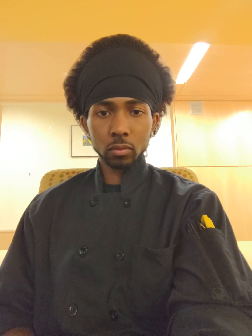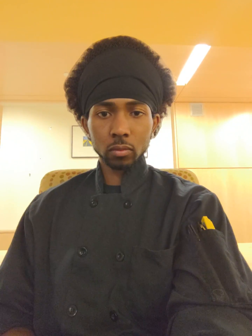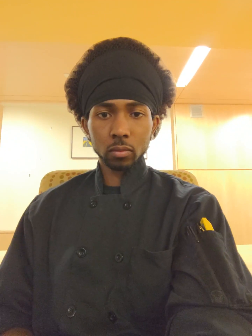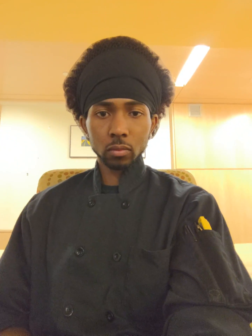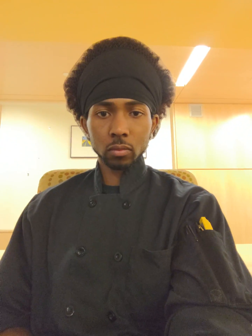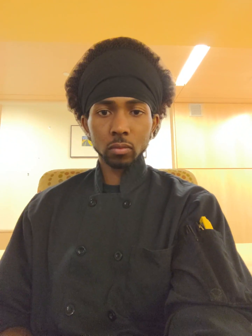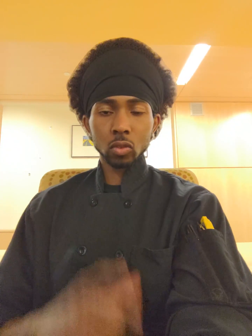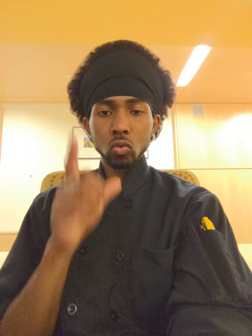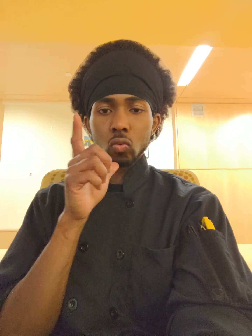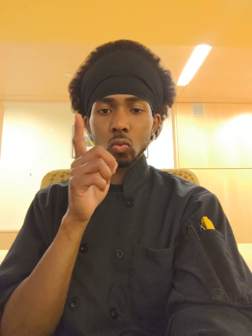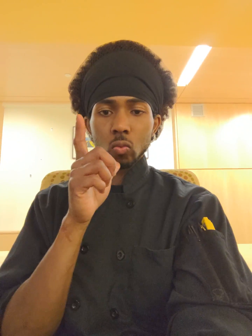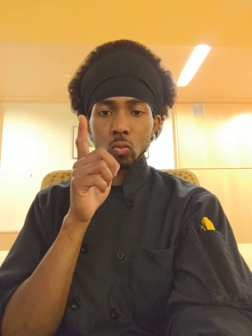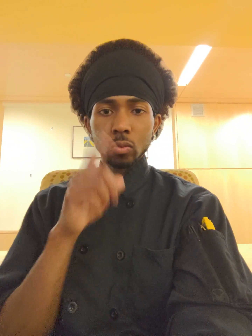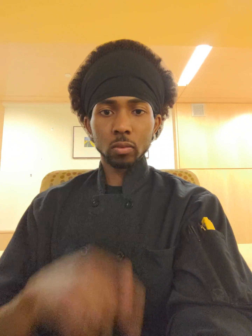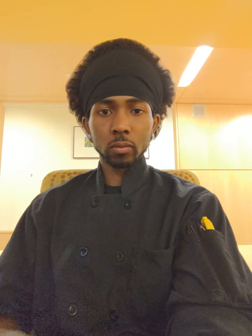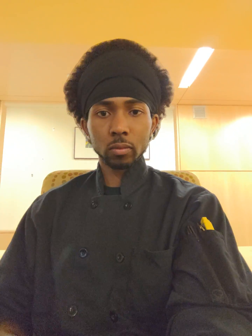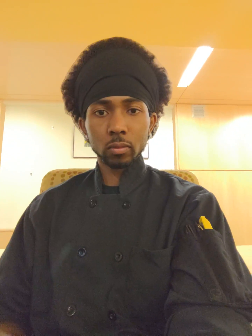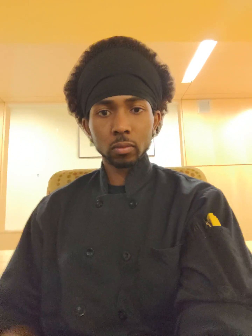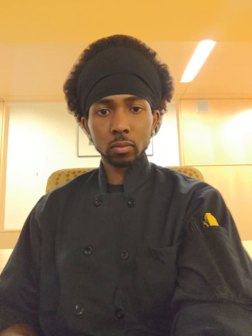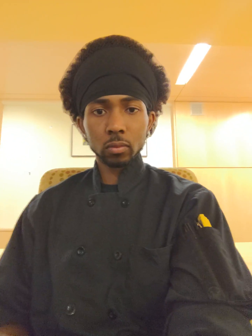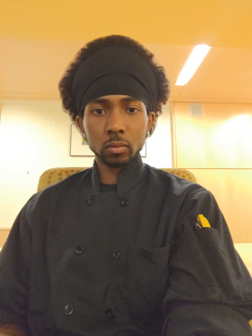lunch